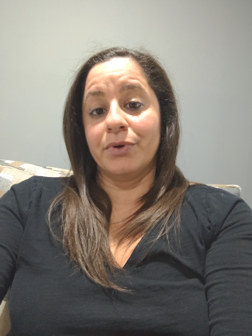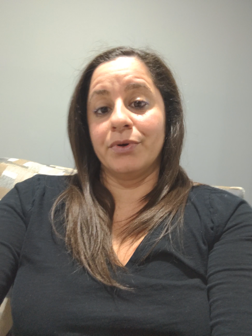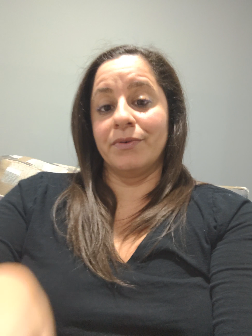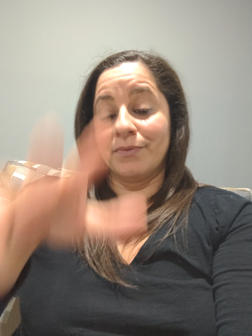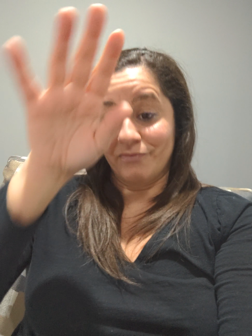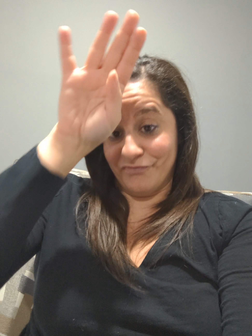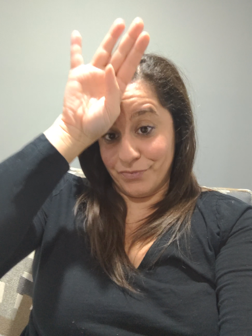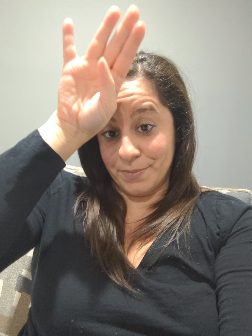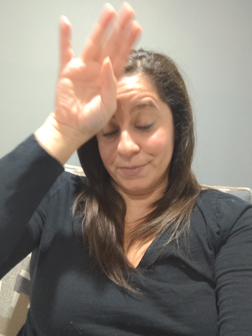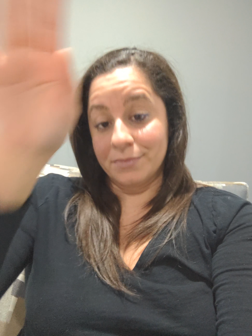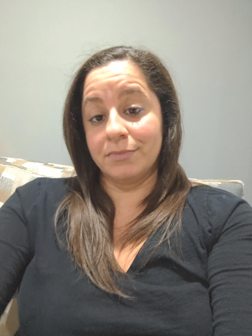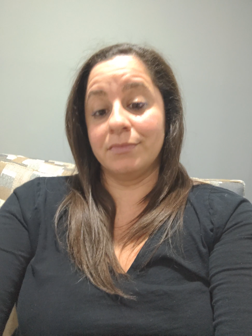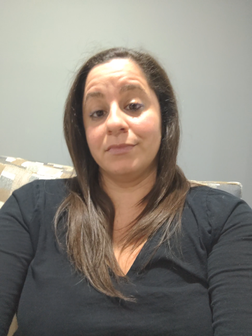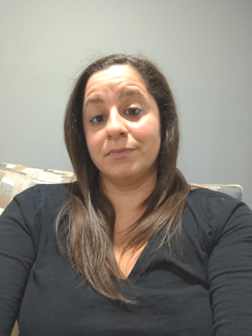fireman